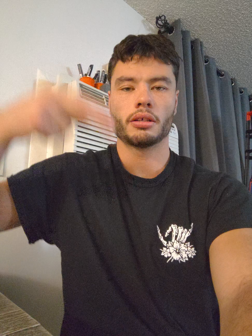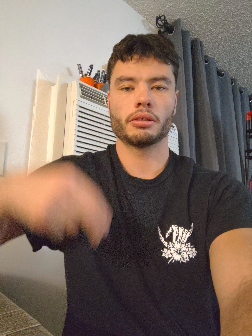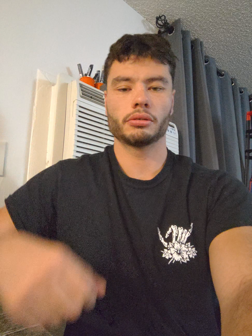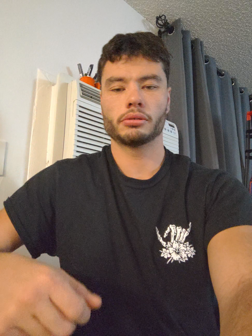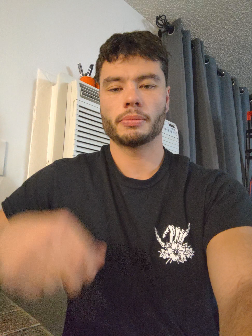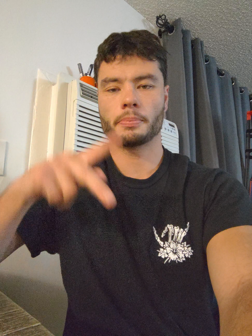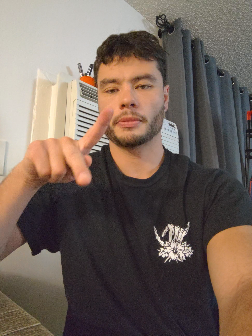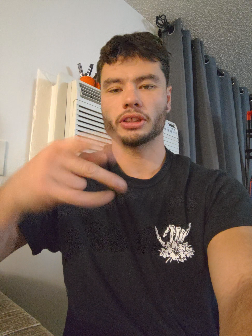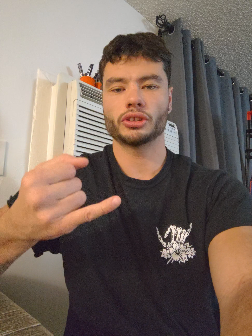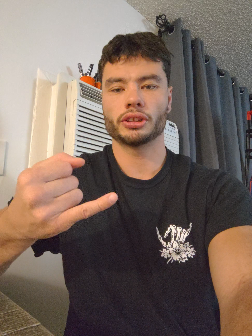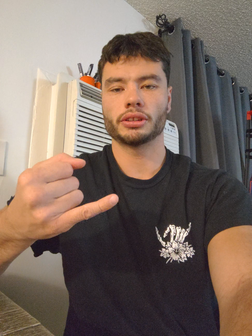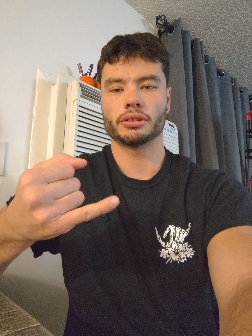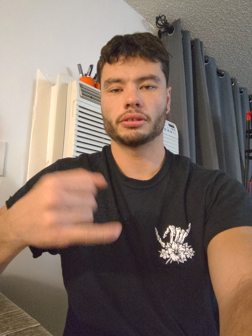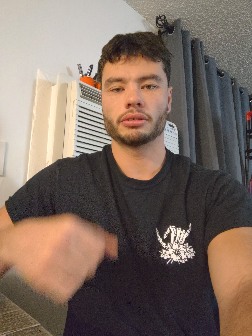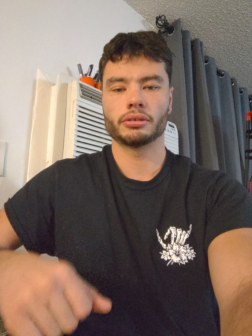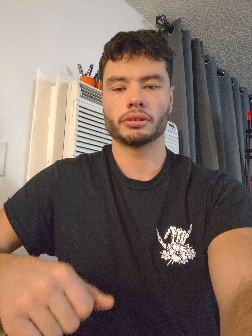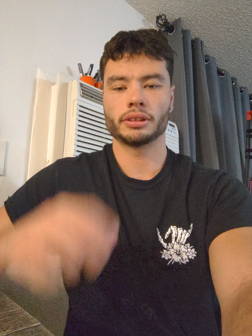pajamas